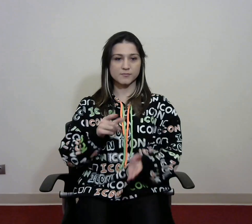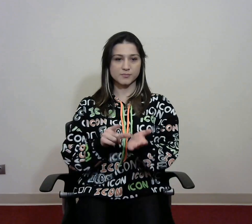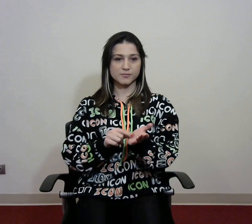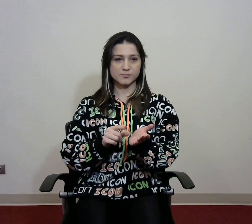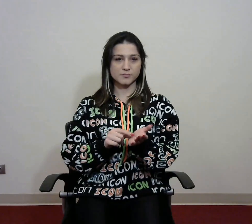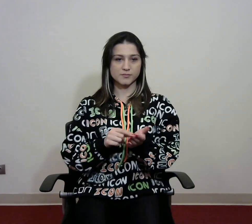pensiya